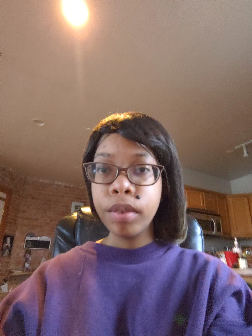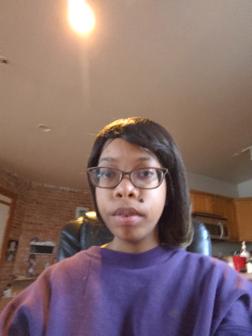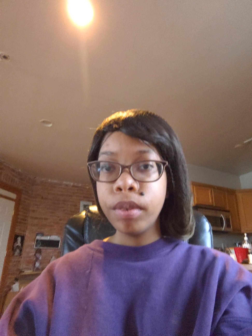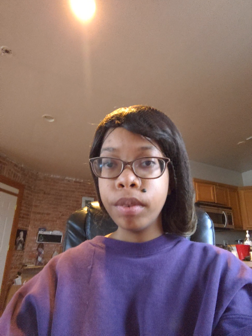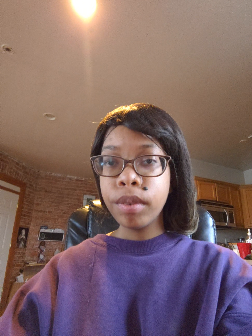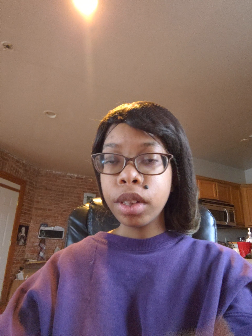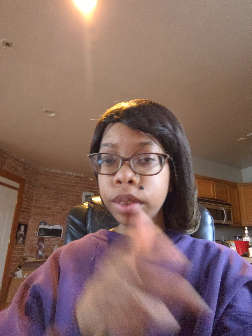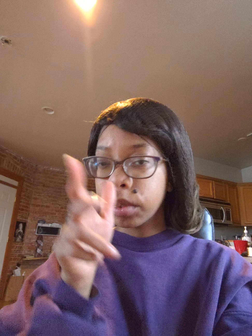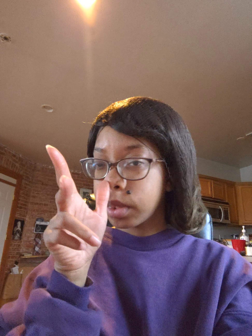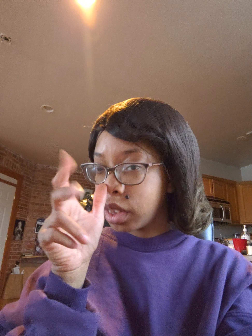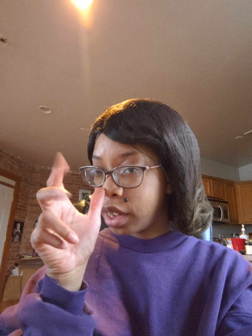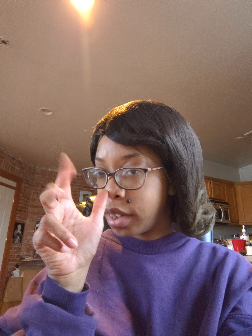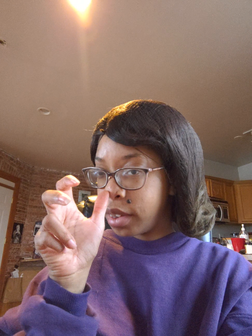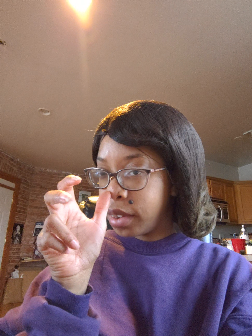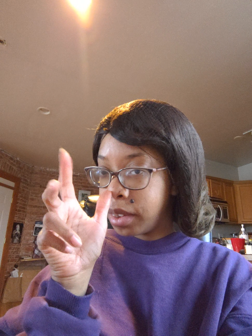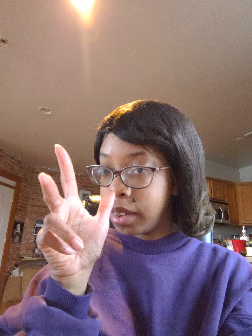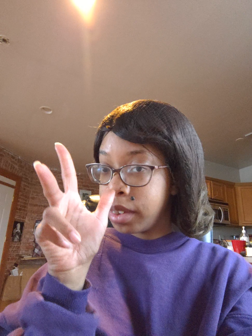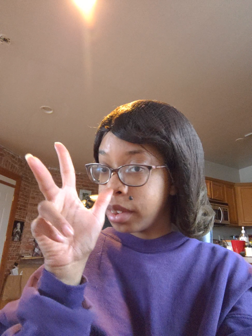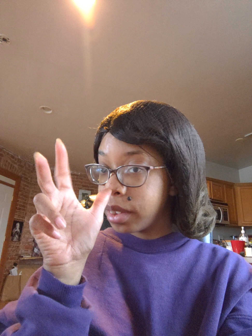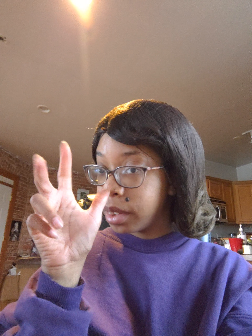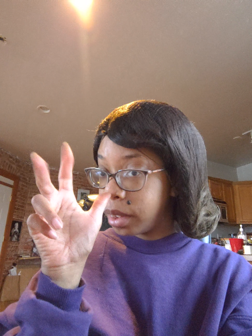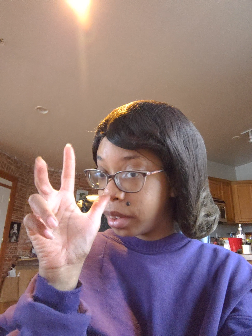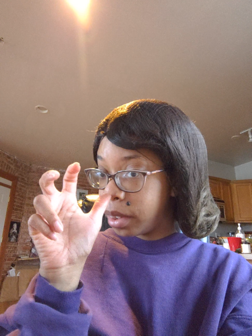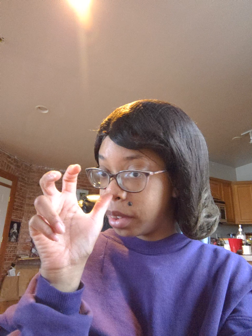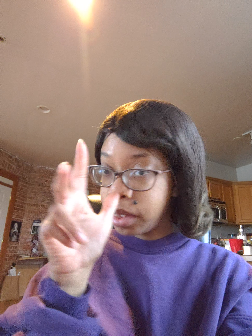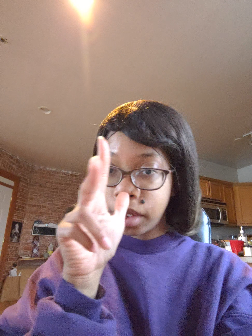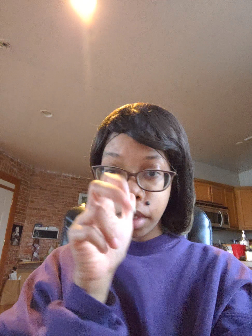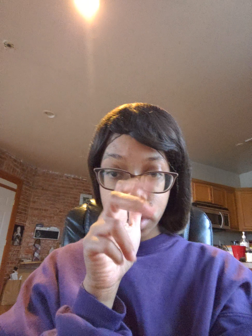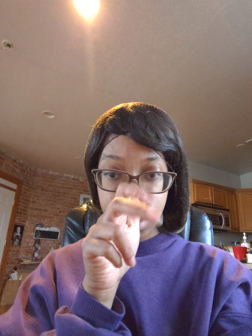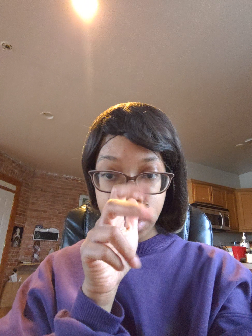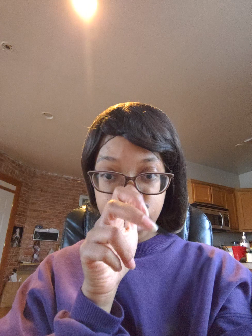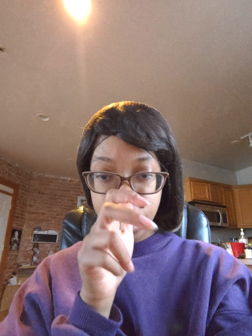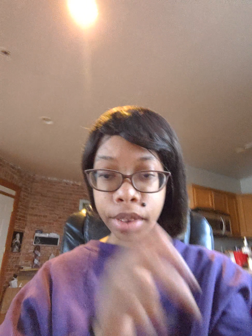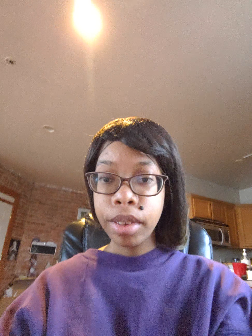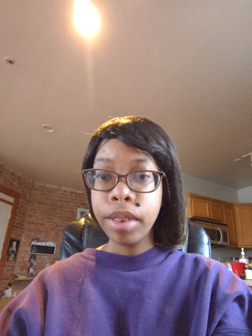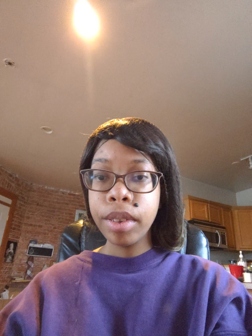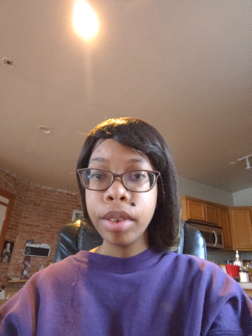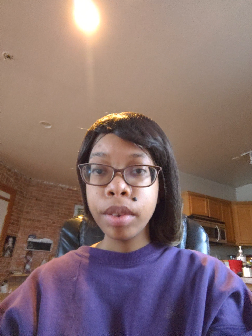bug